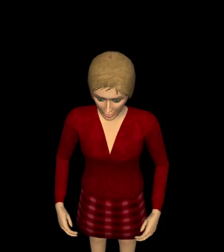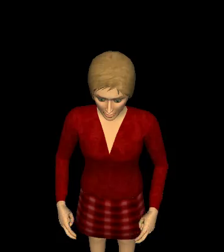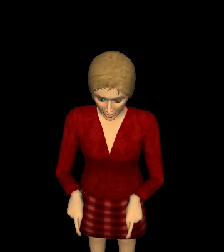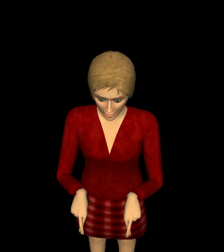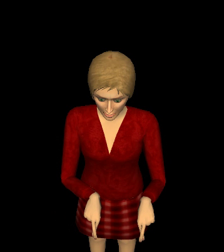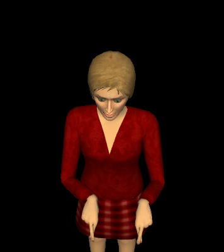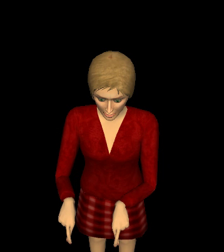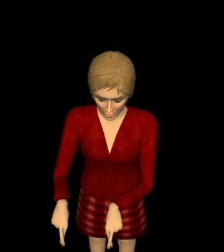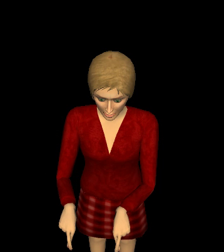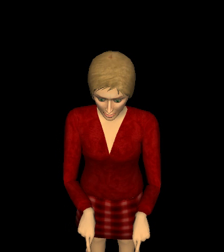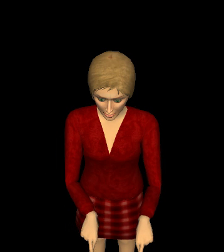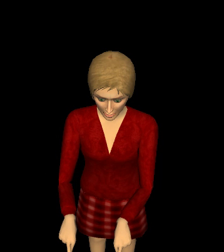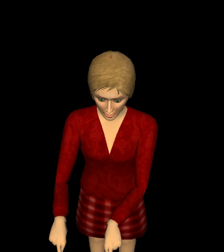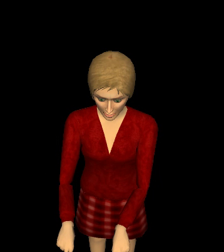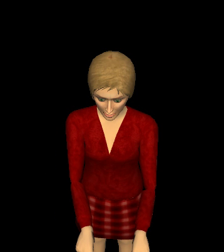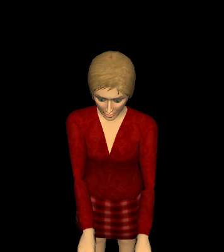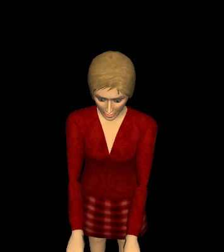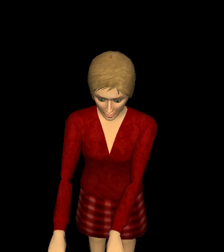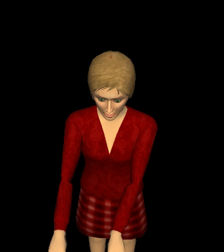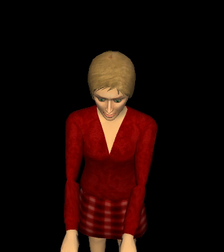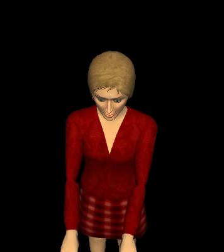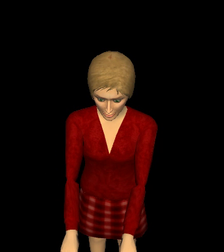نهر